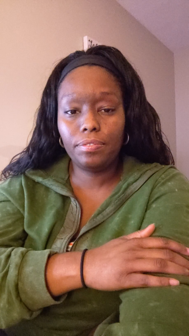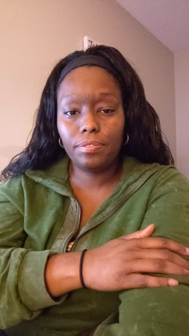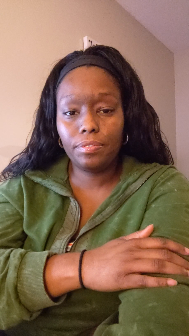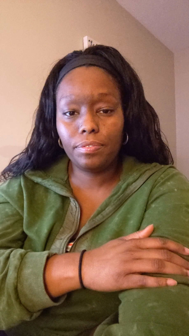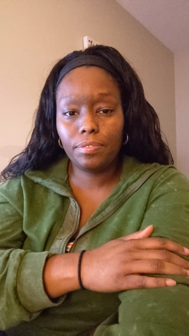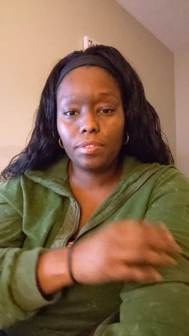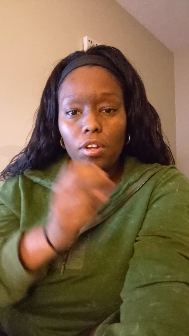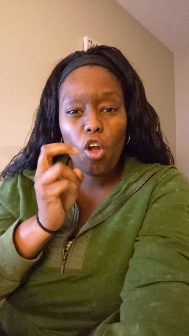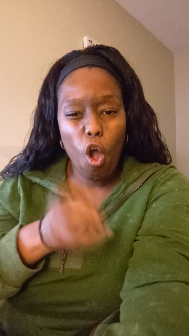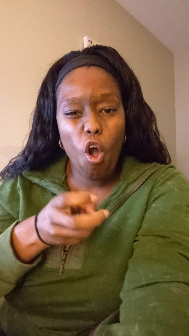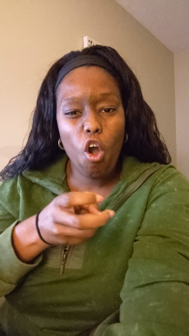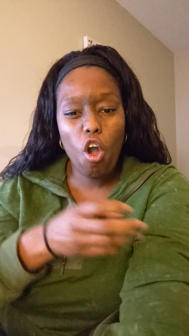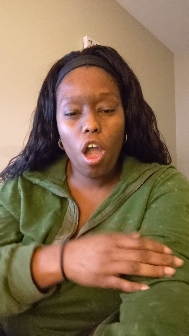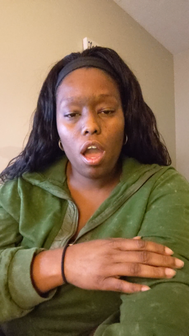hard